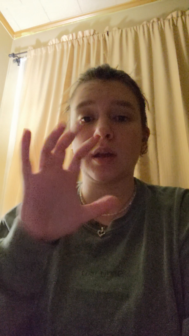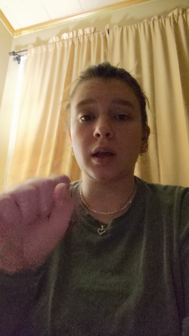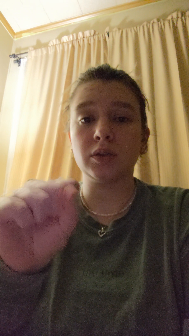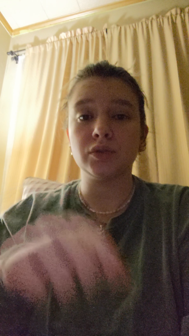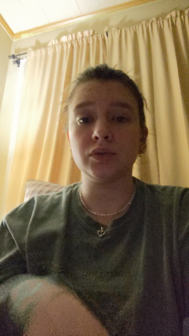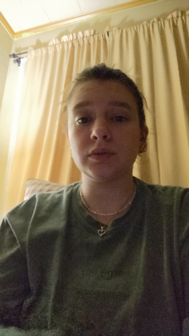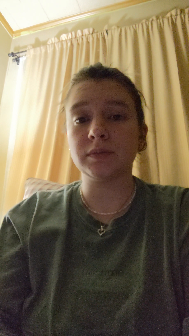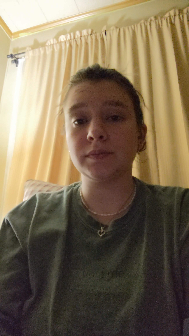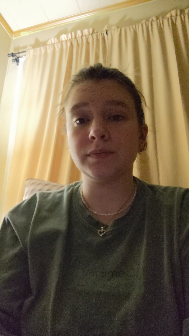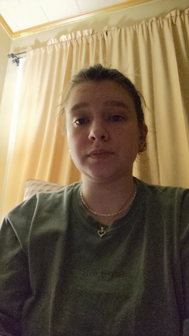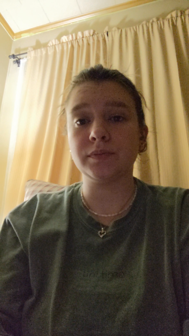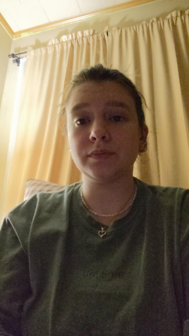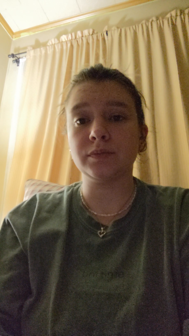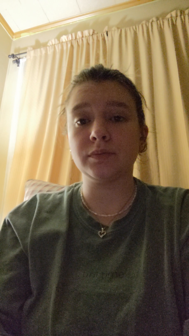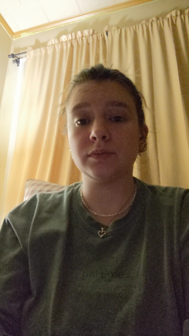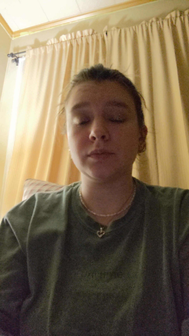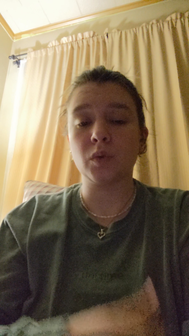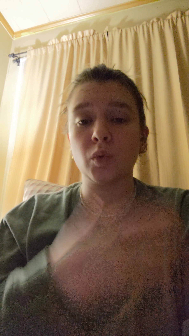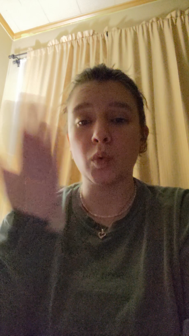all gone